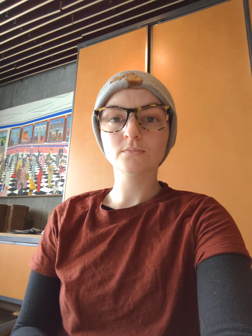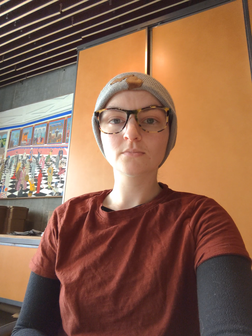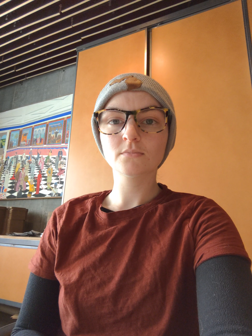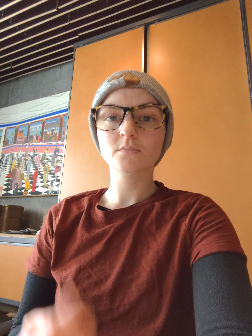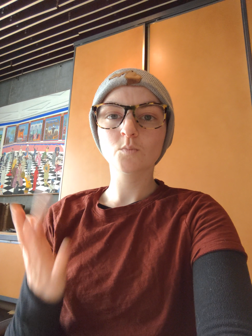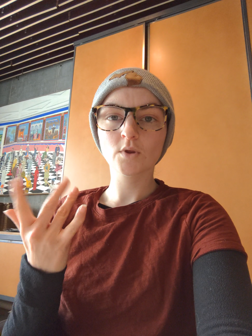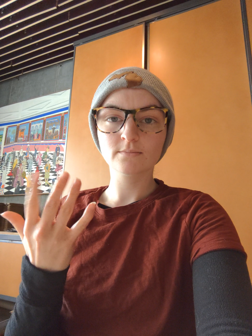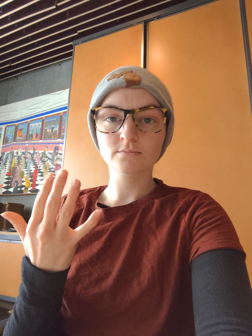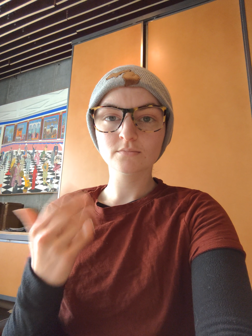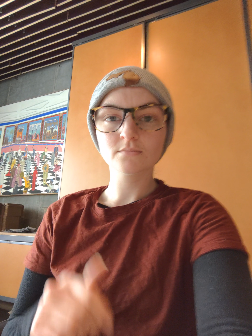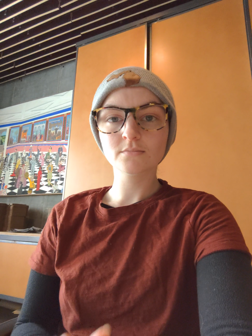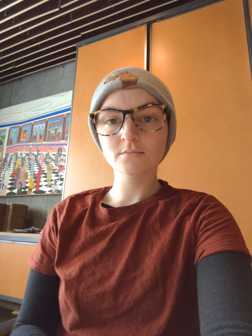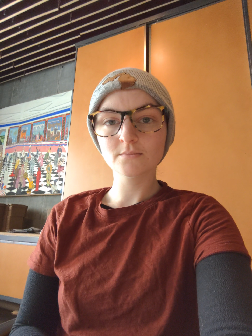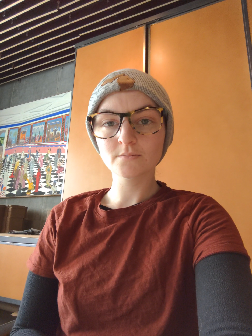wait